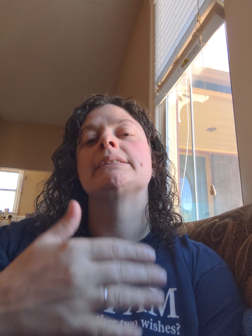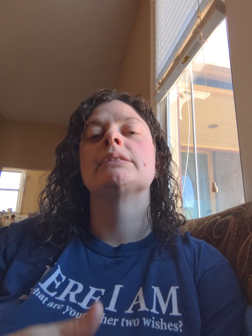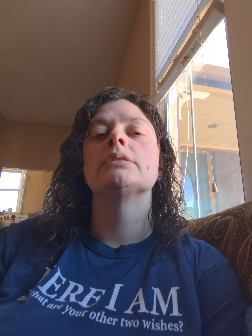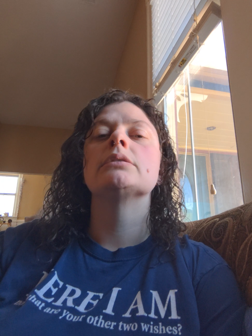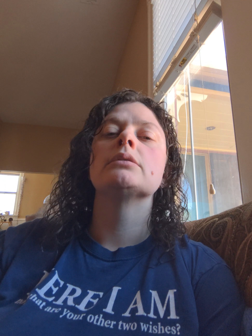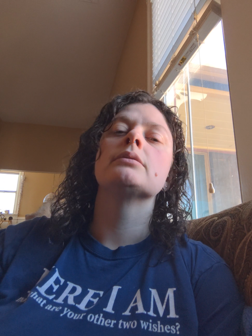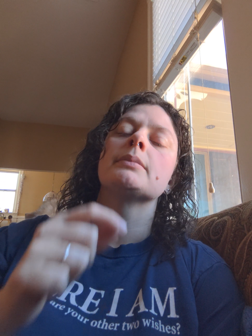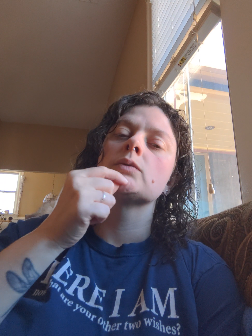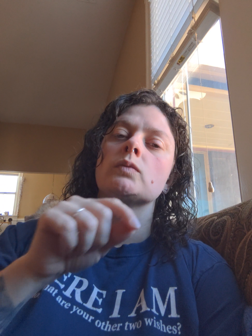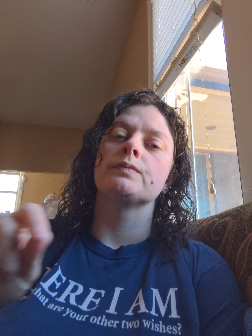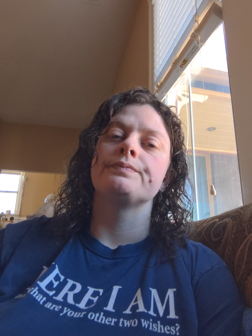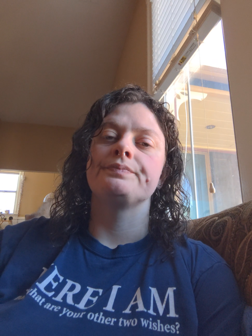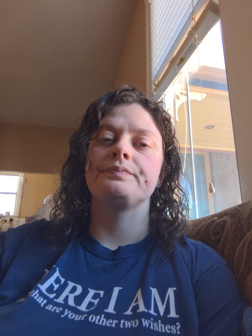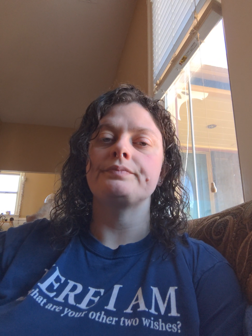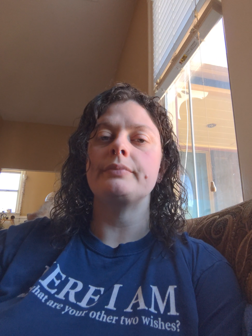pencil